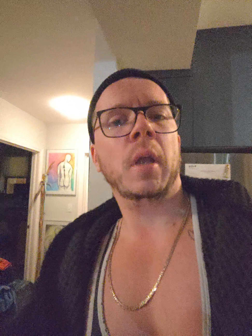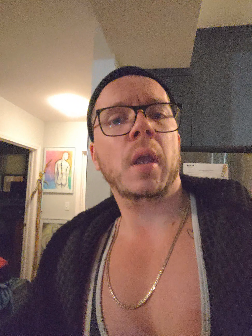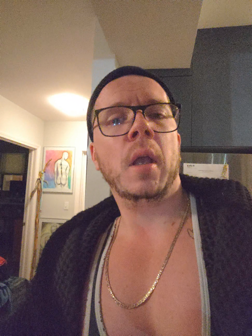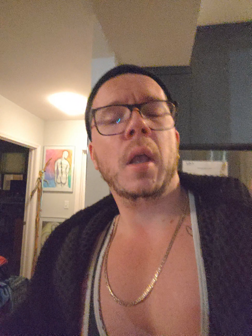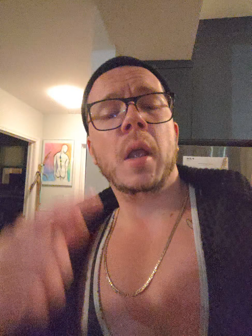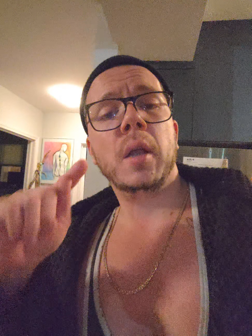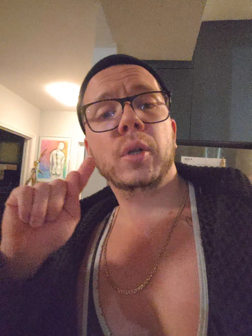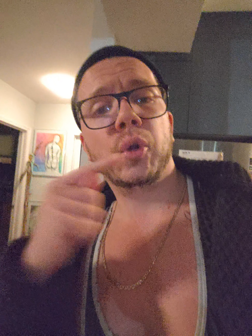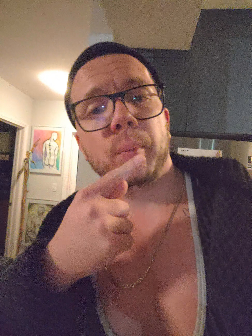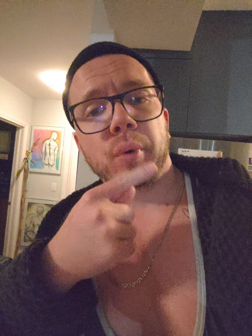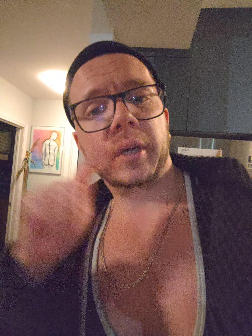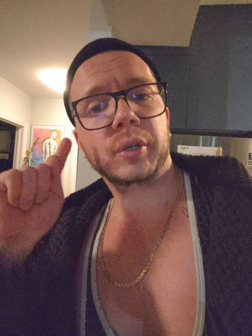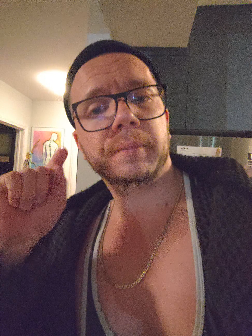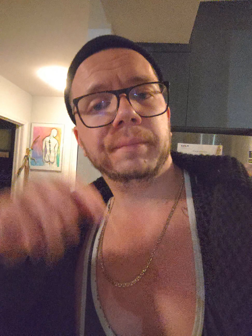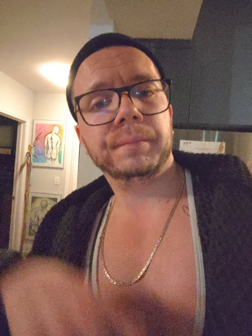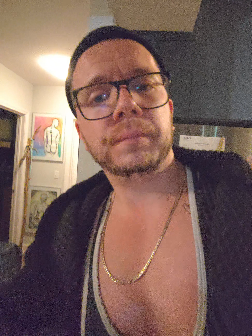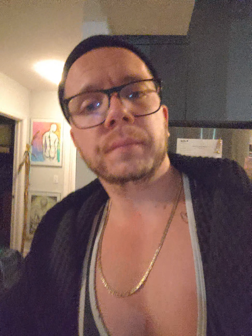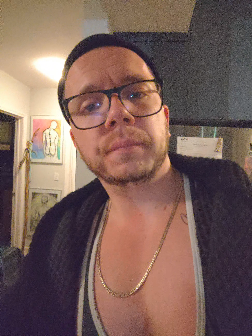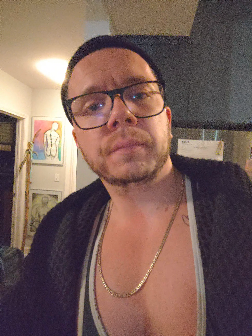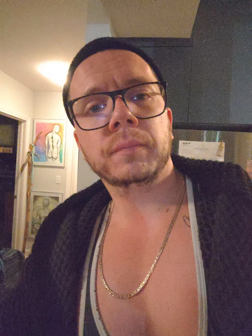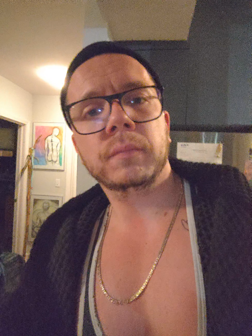toothbrush